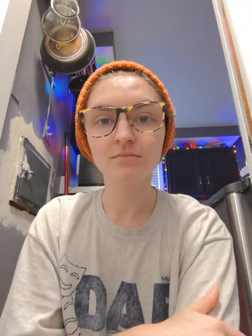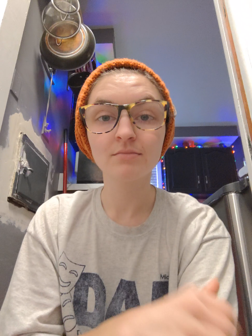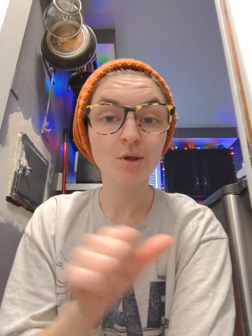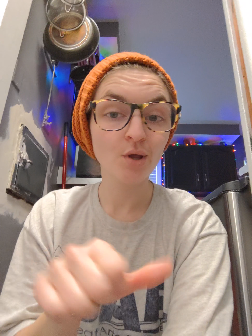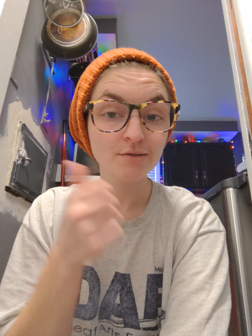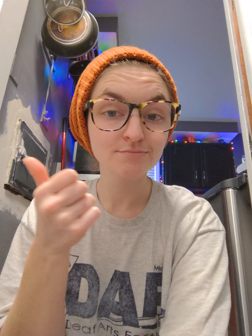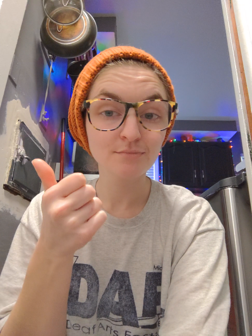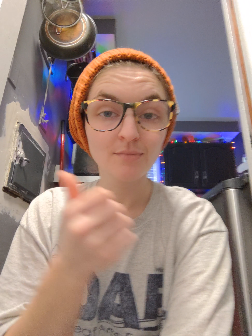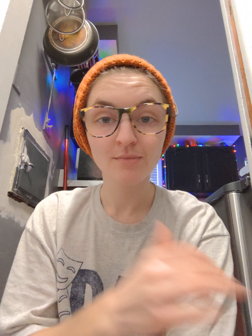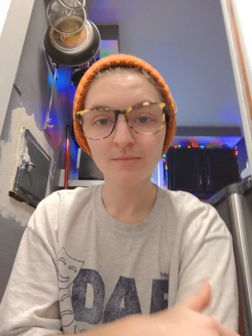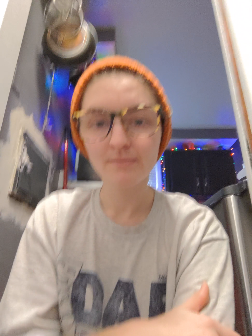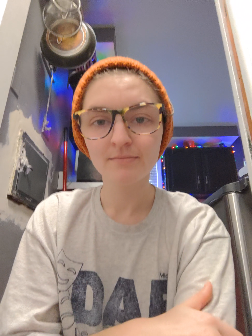another